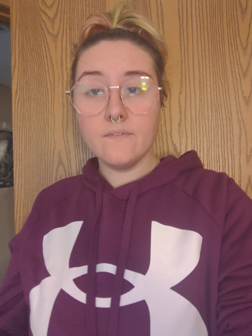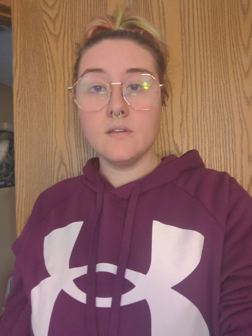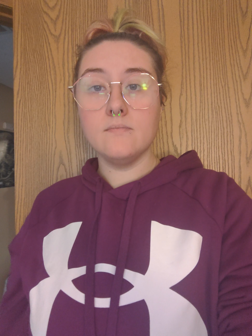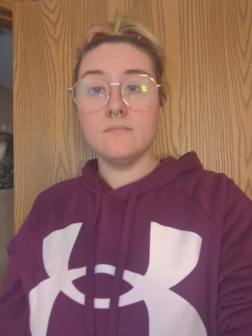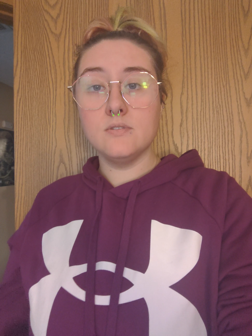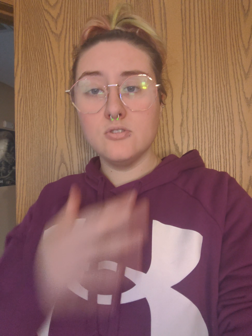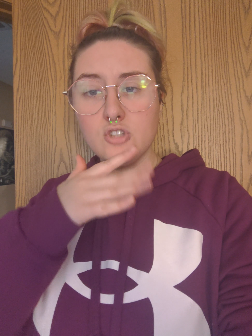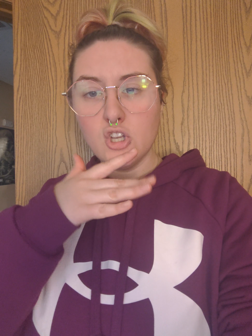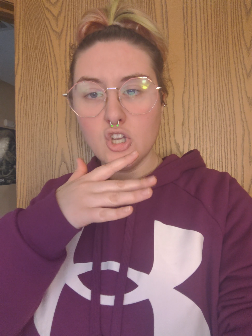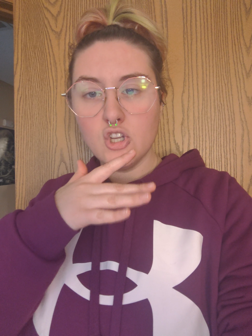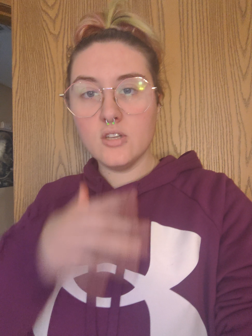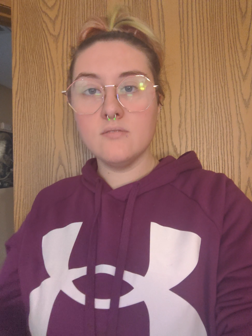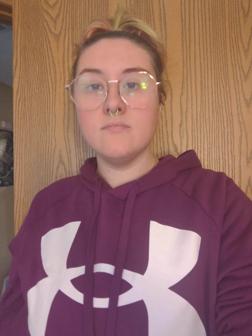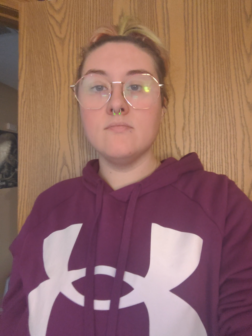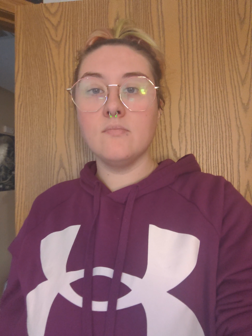dirty